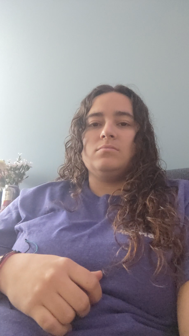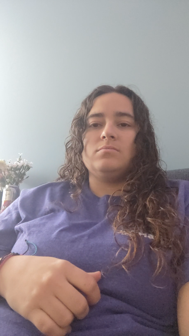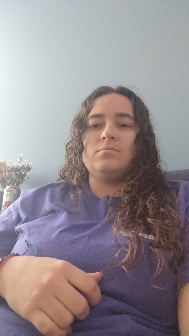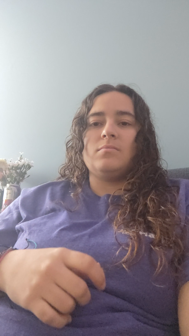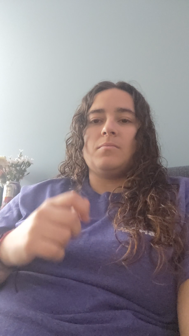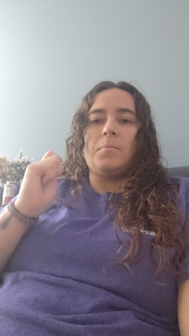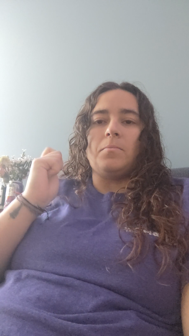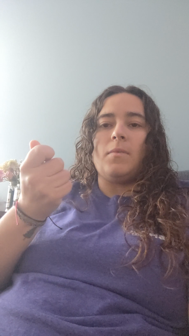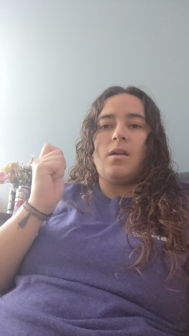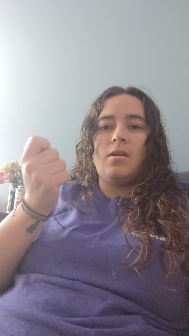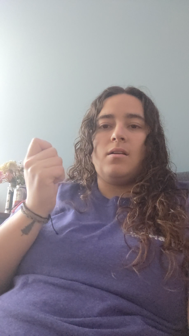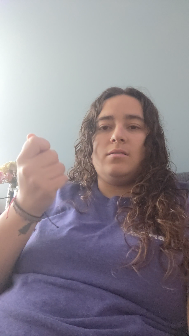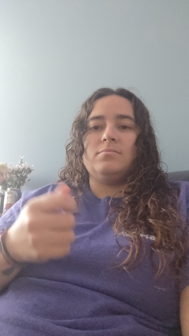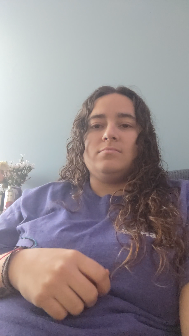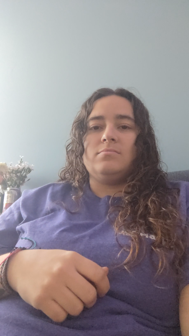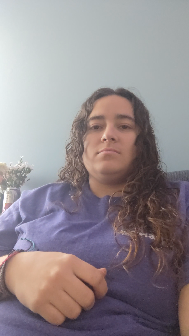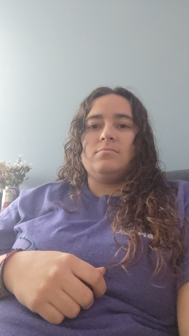bat